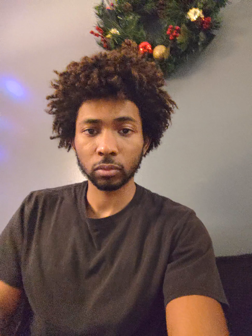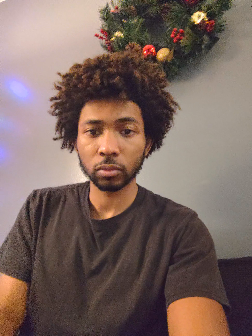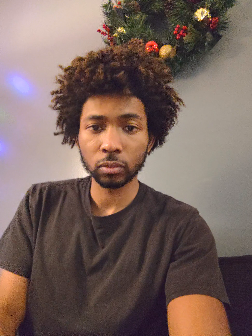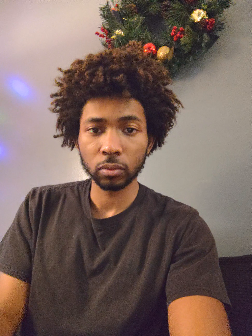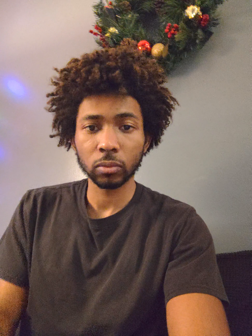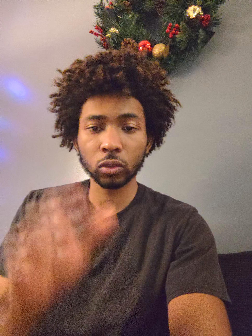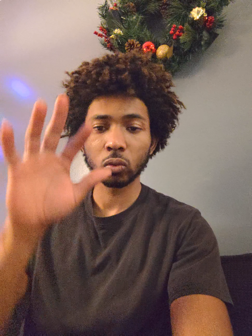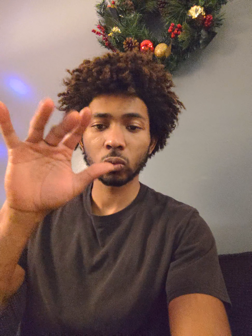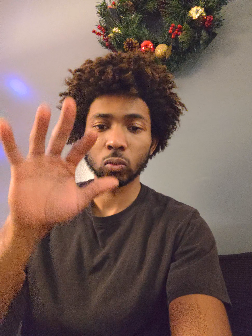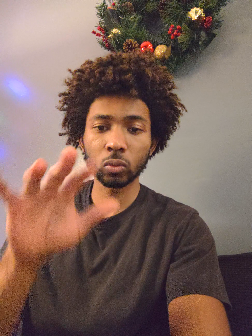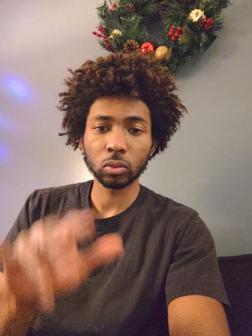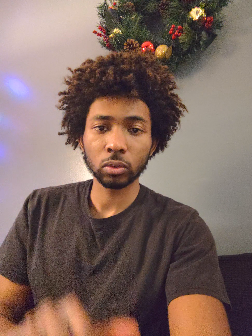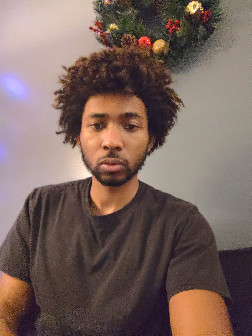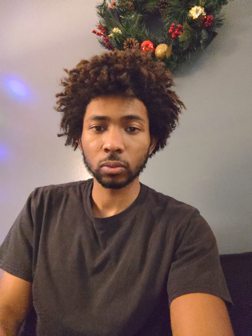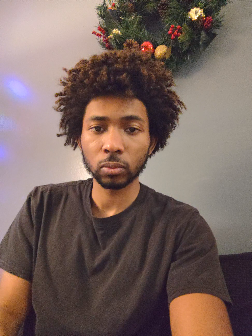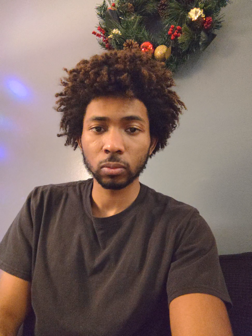snow